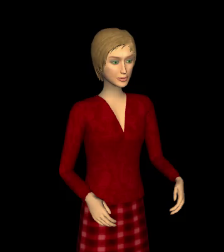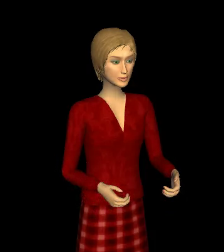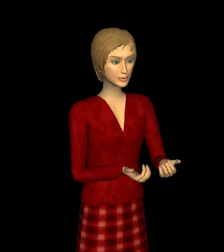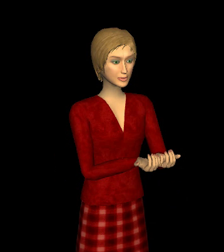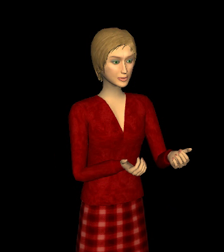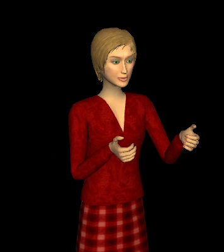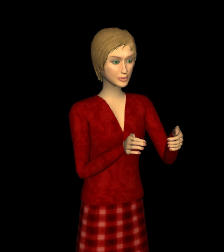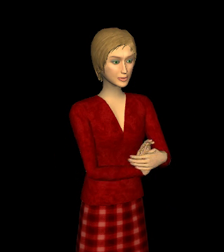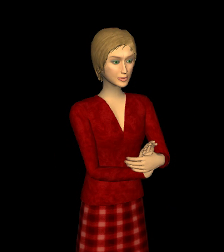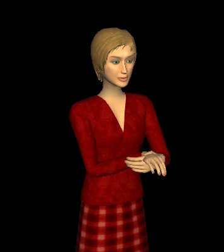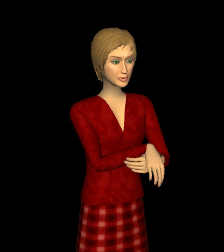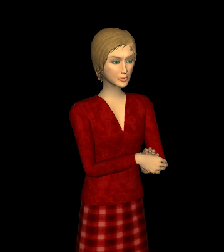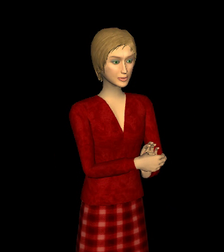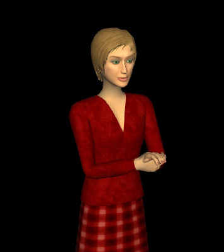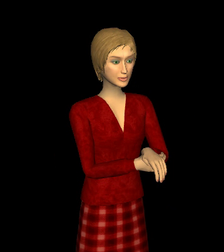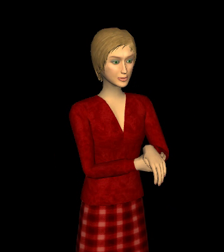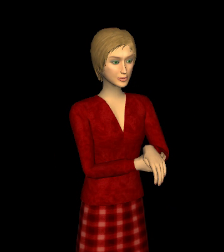مغسلة